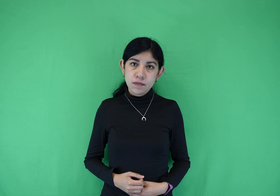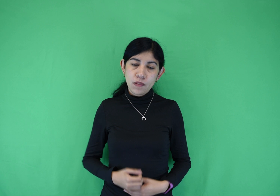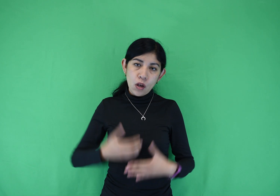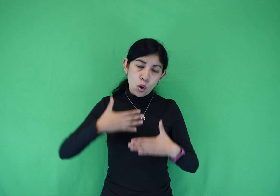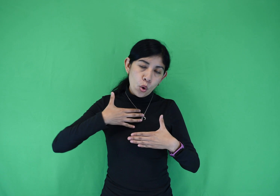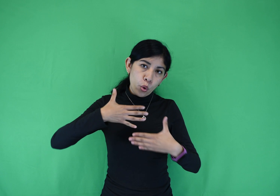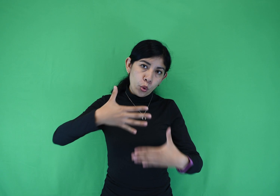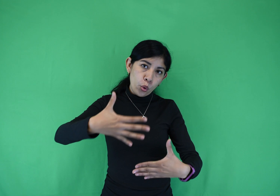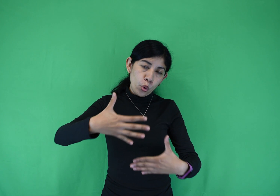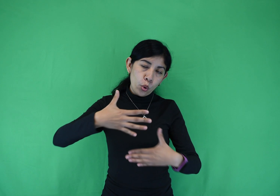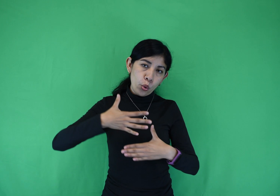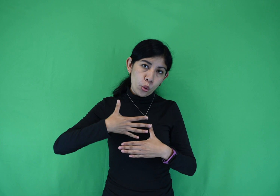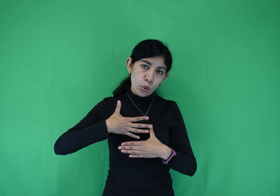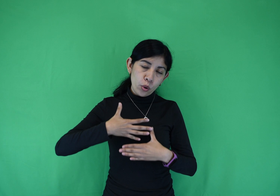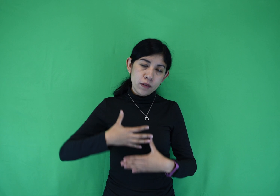respirar